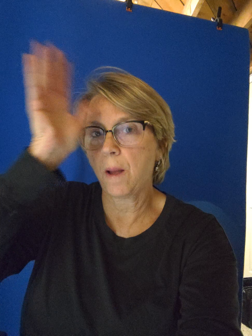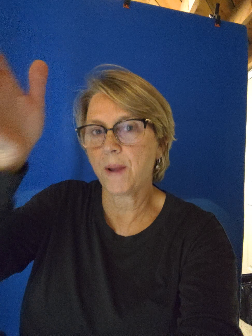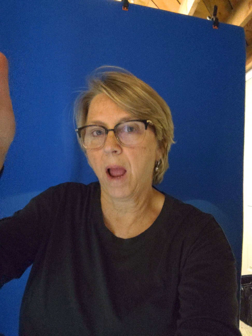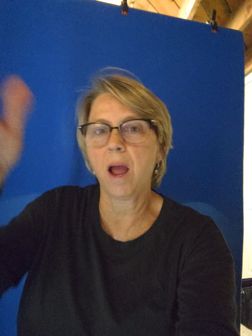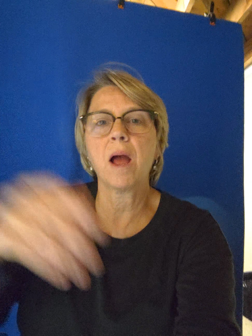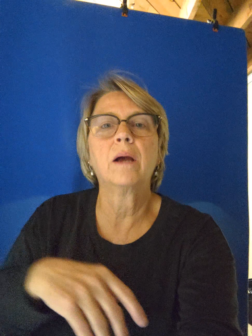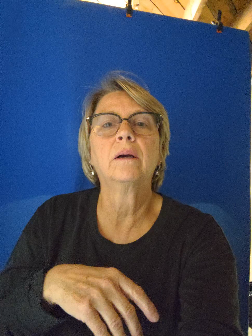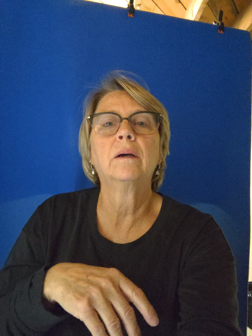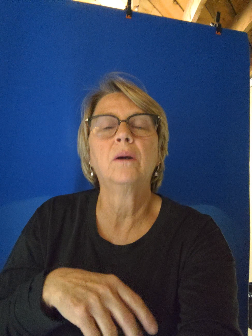grandpa